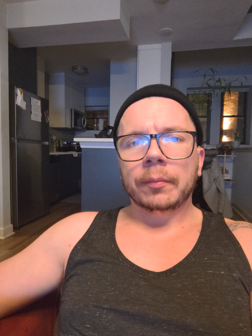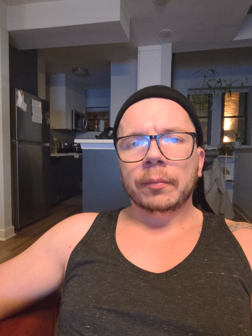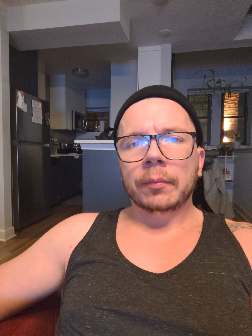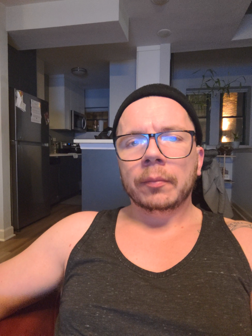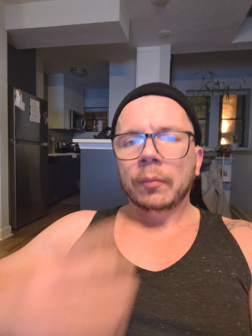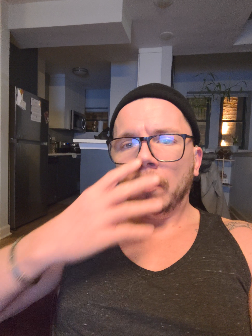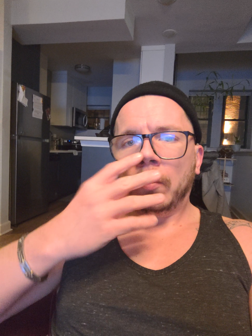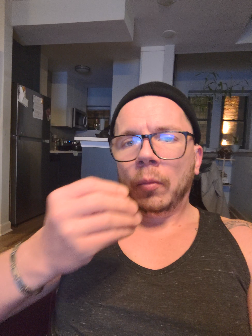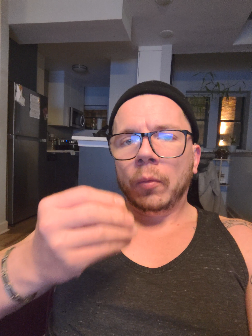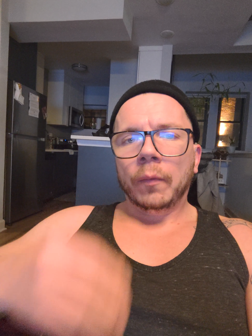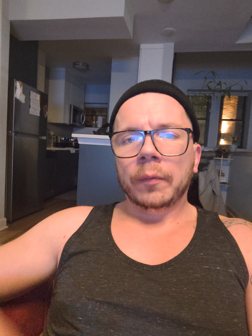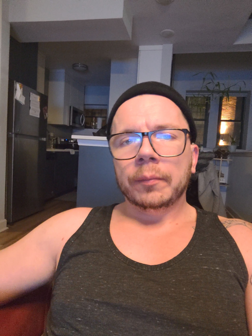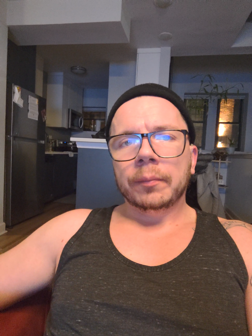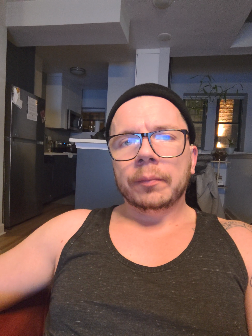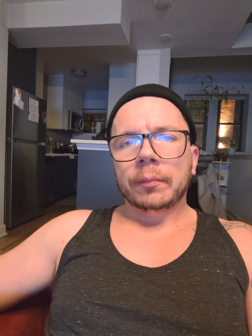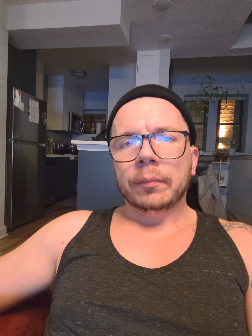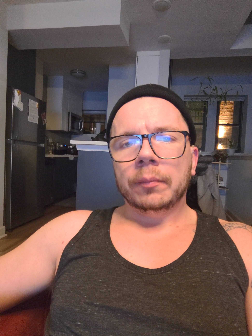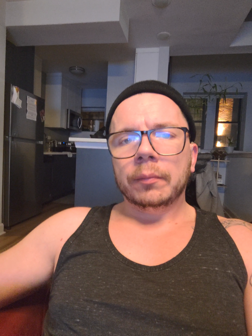wolf